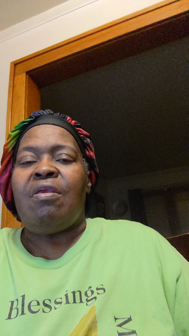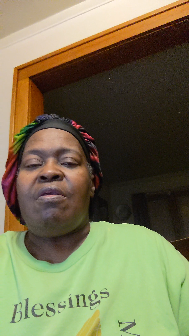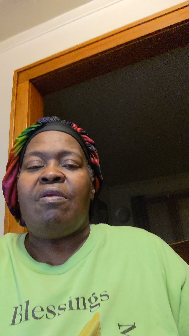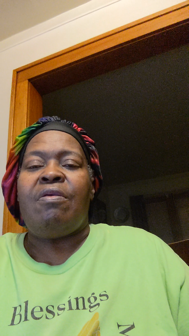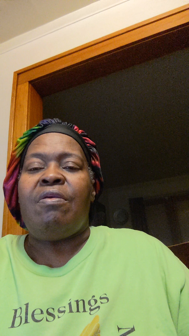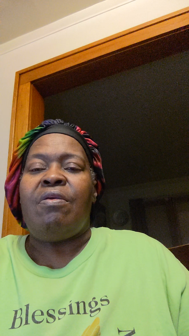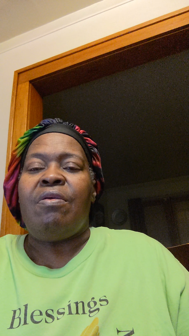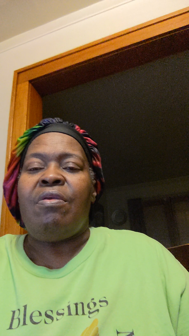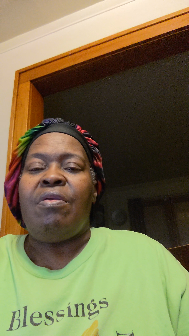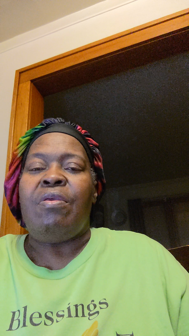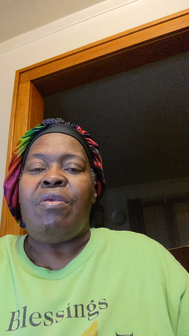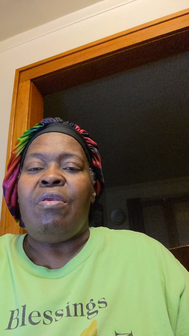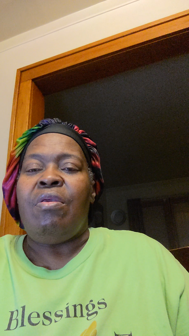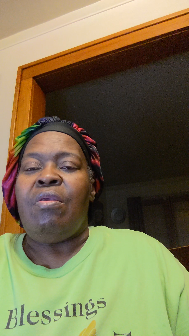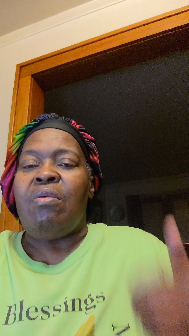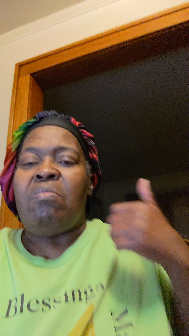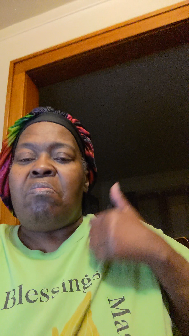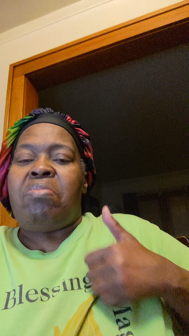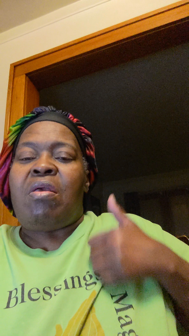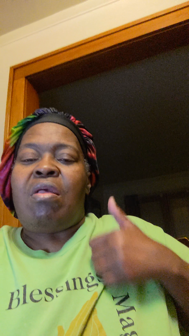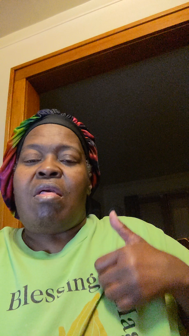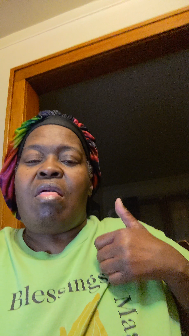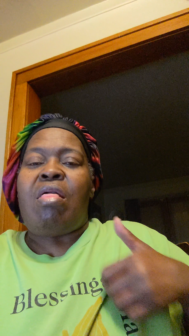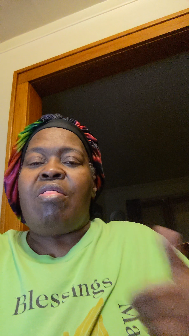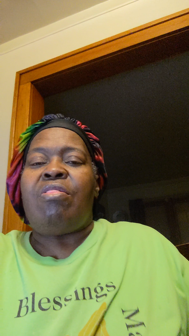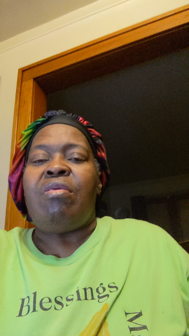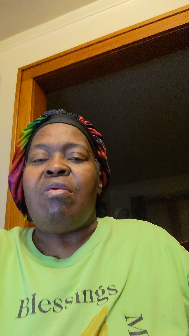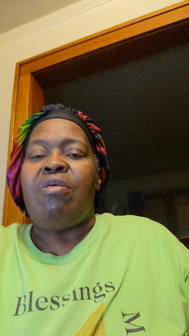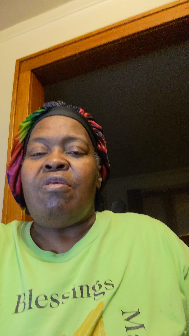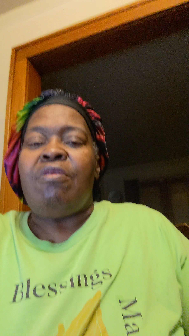bathtub